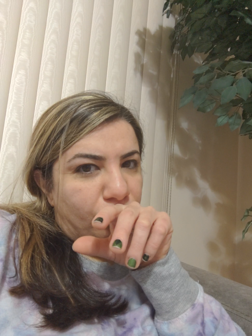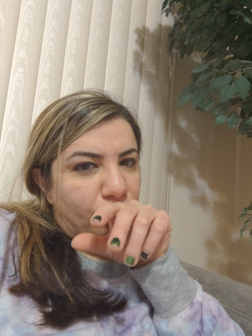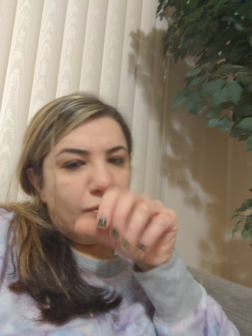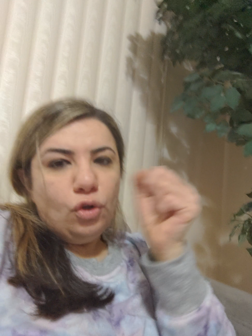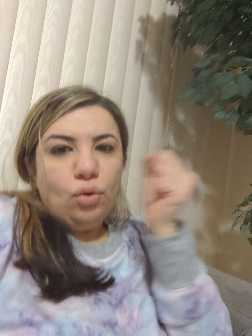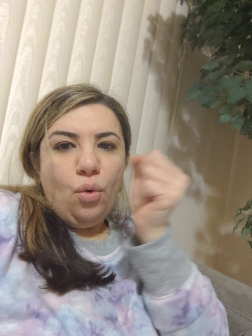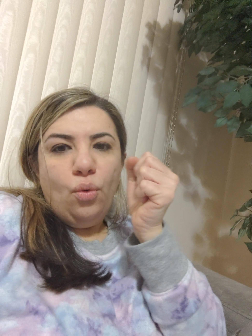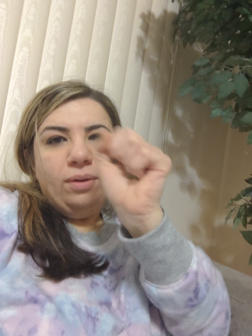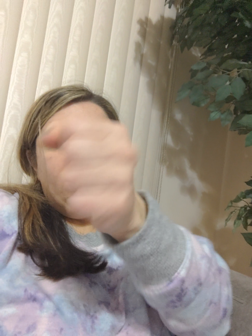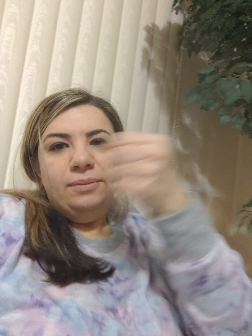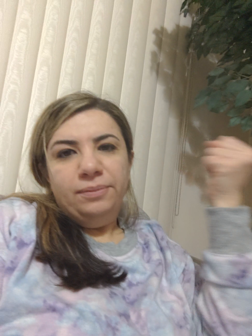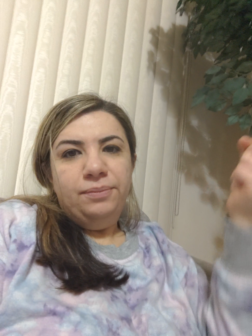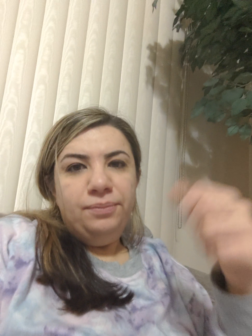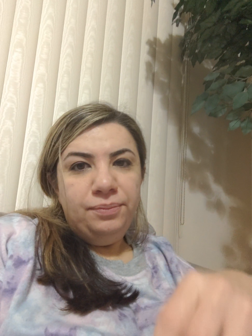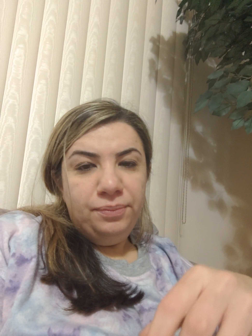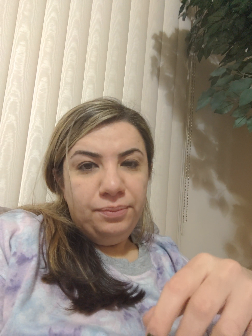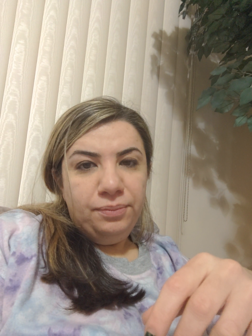refrigerator